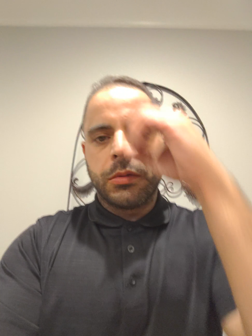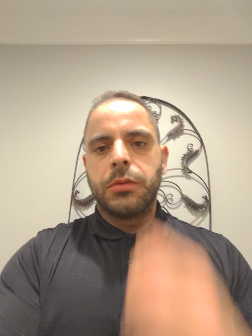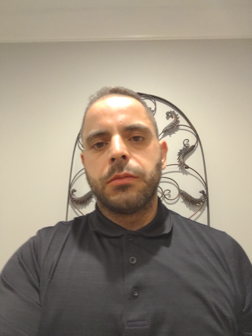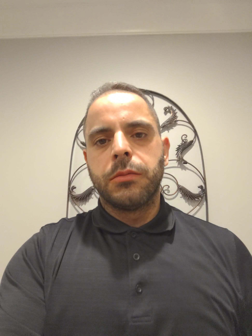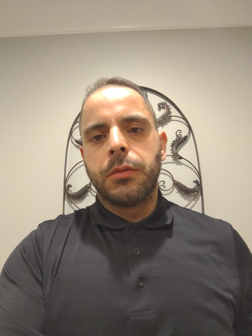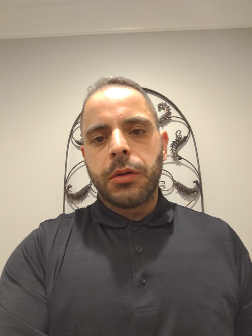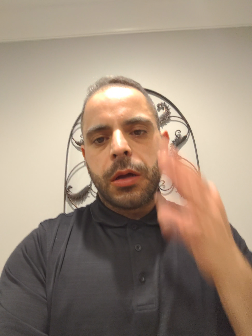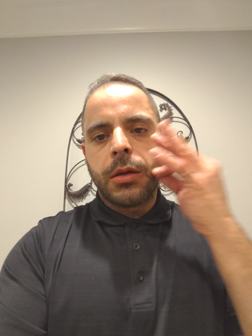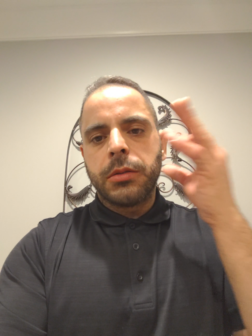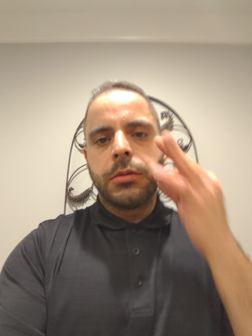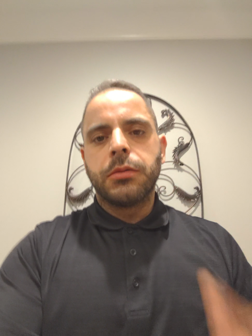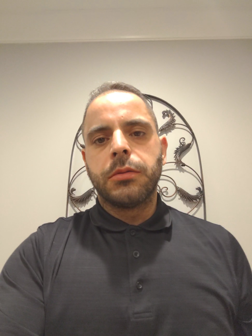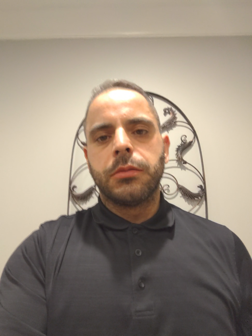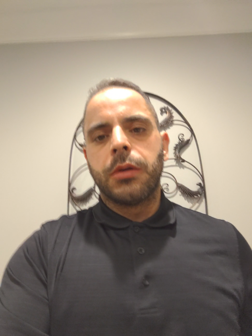cat